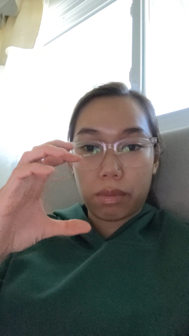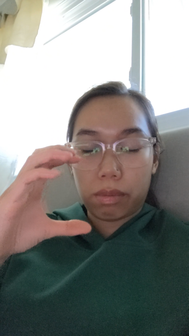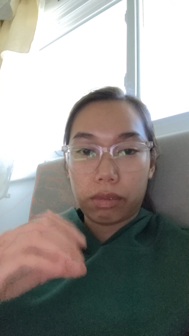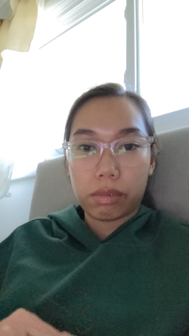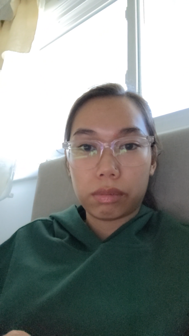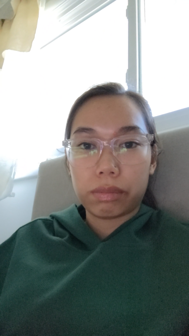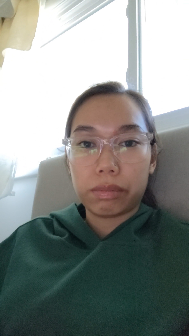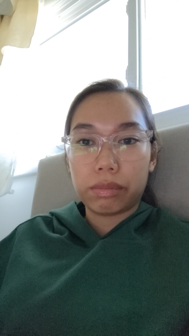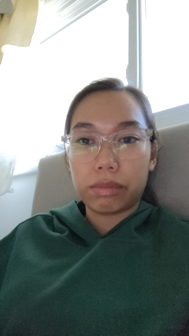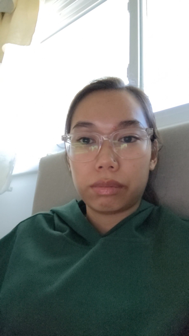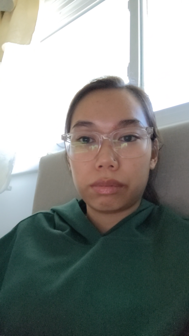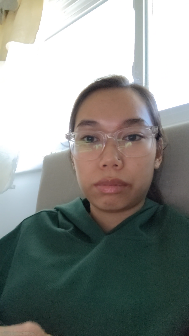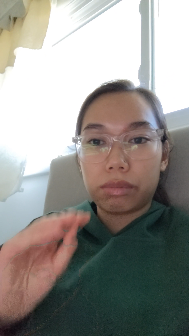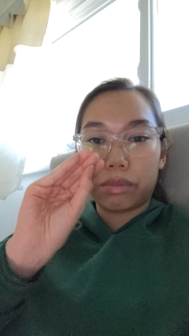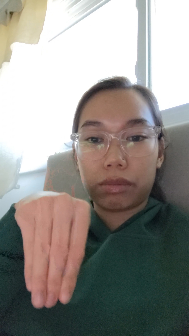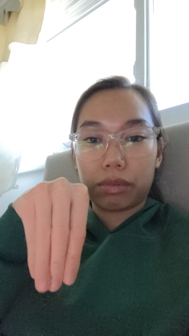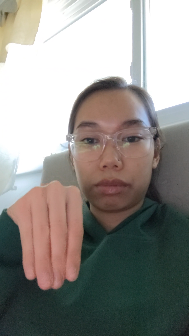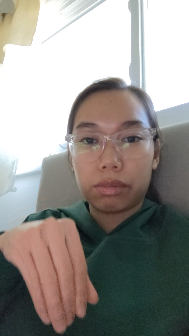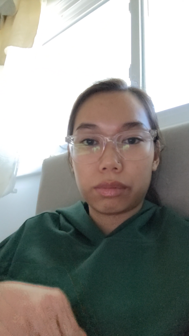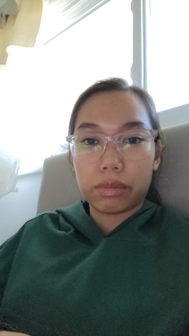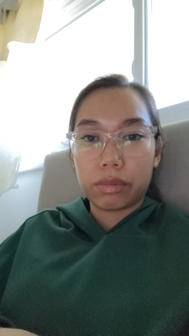put